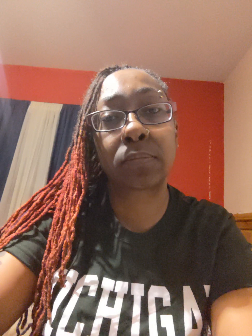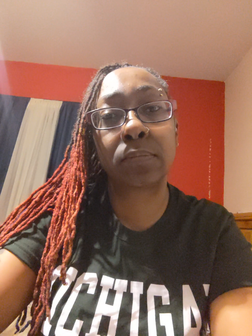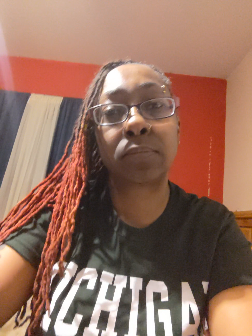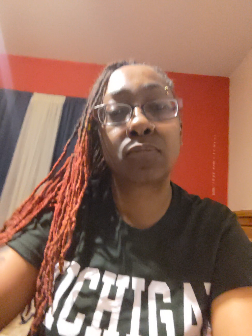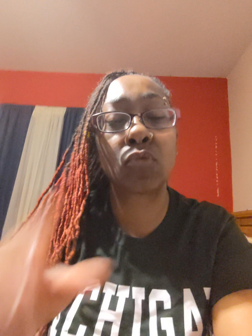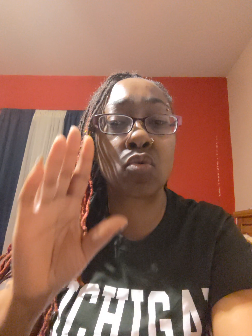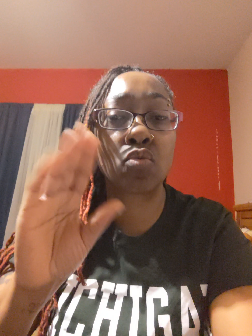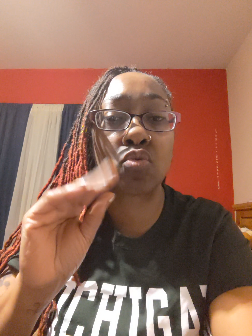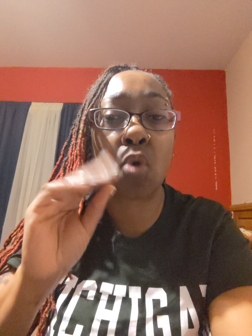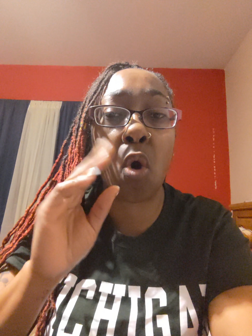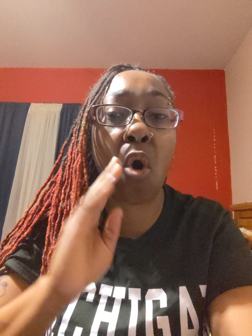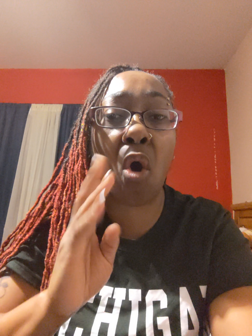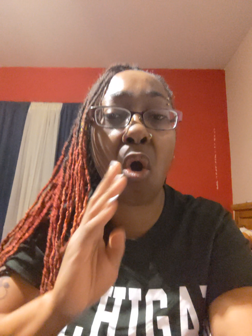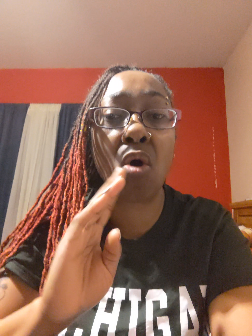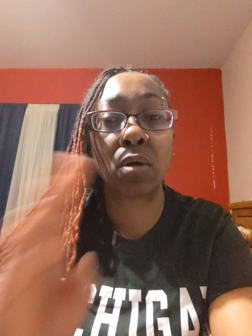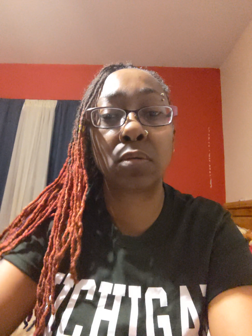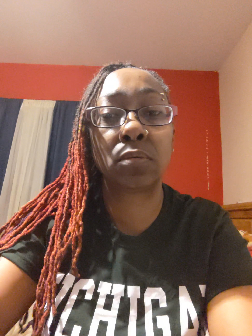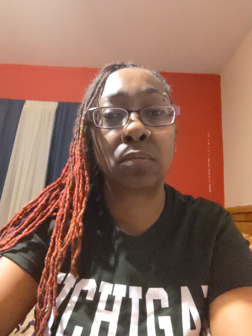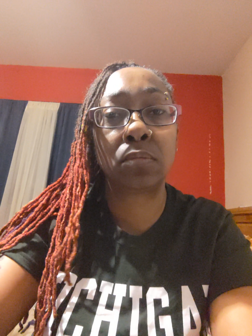talk